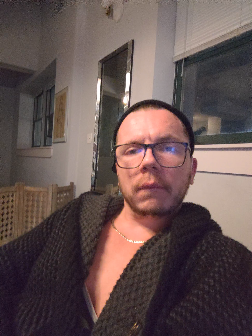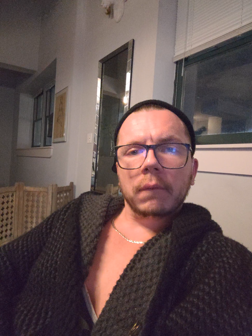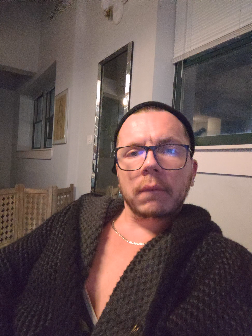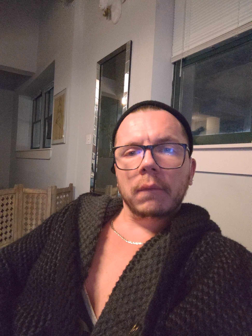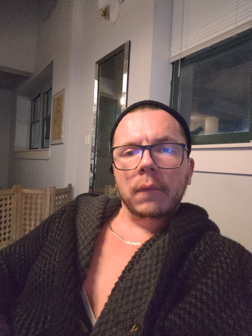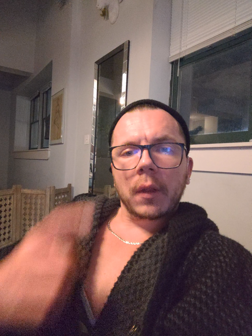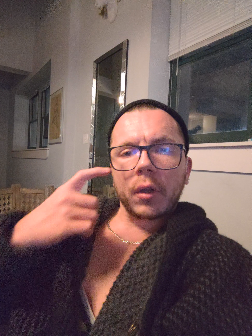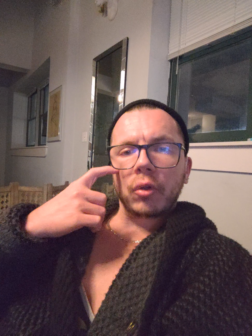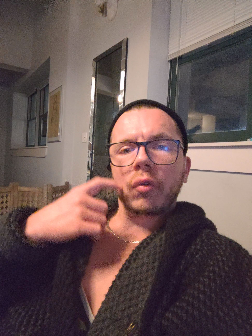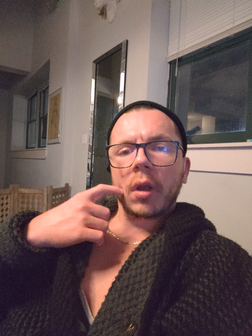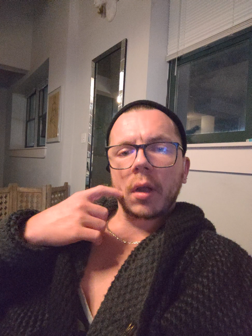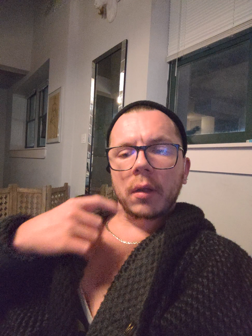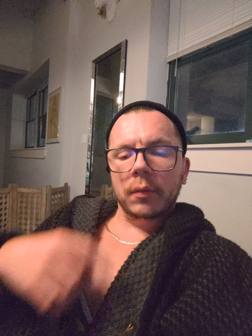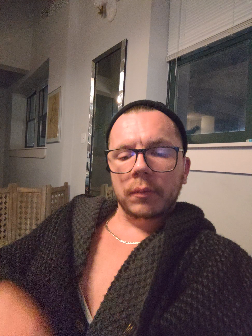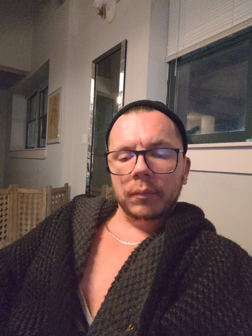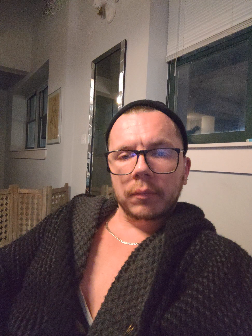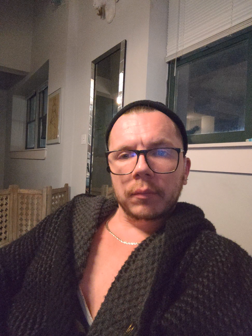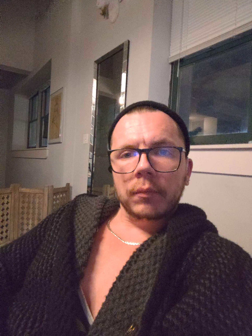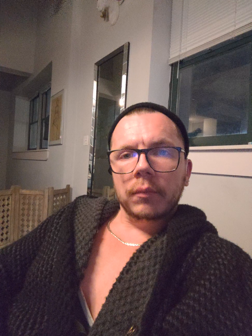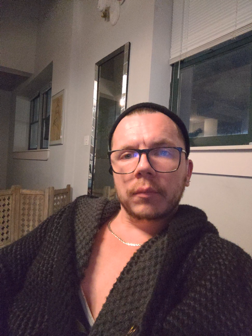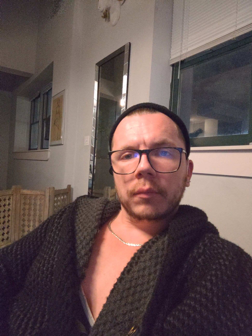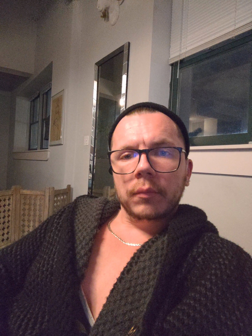cry